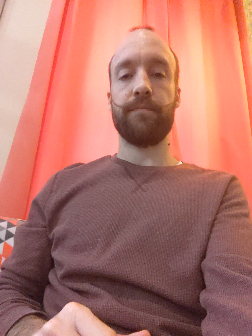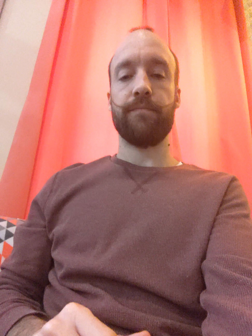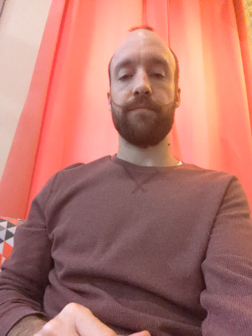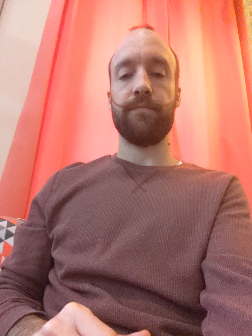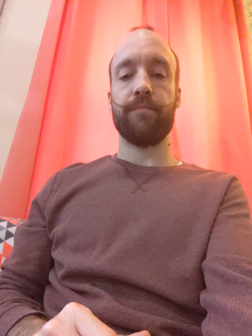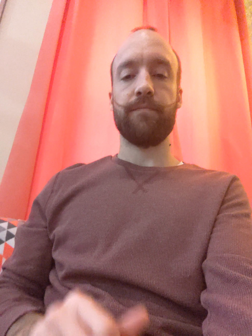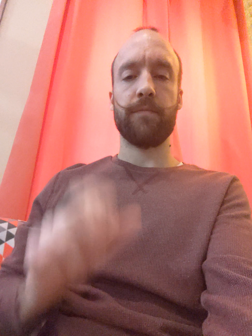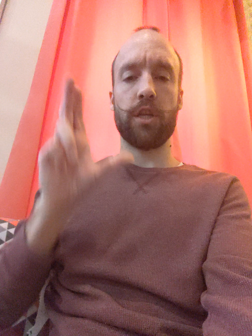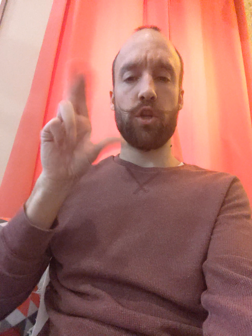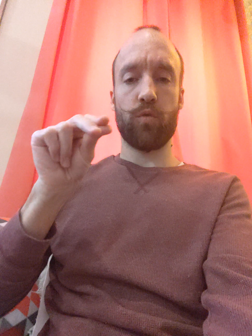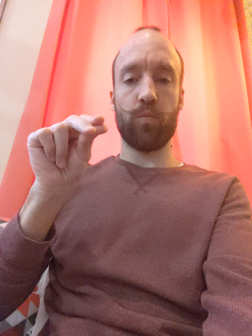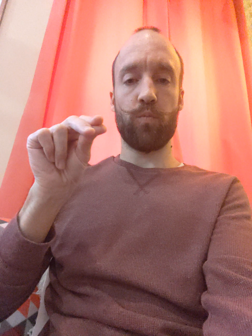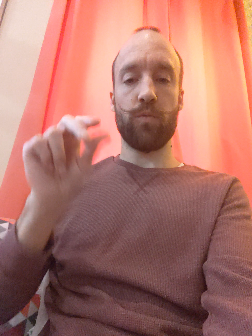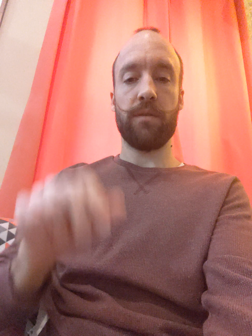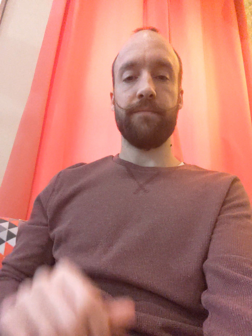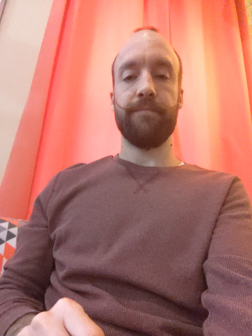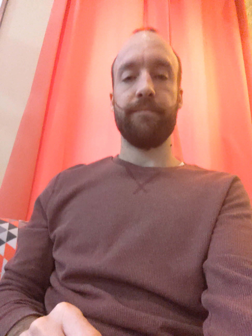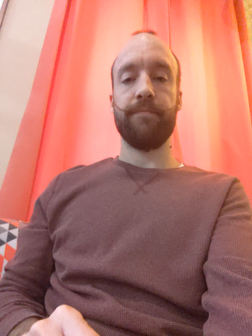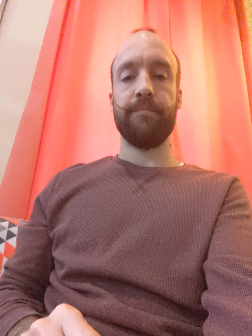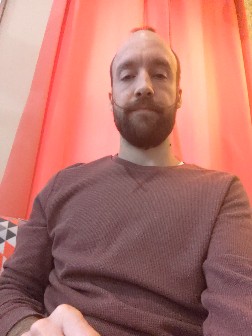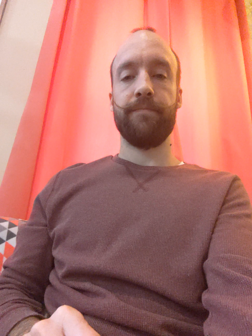no